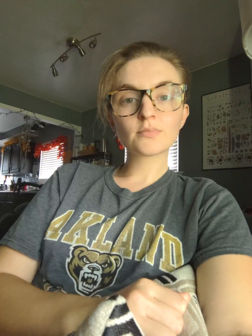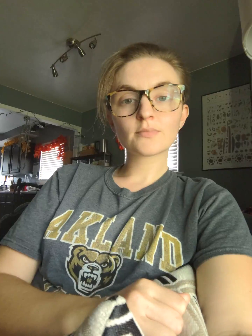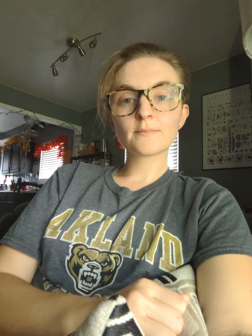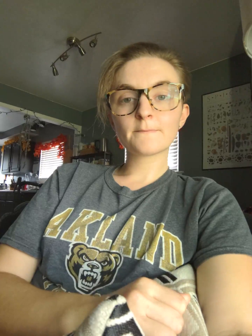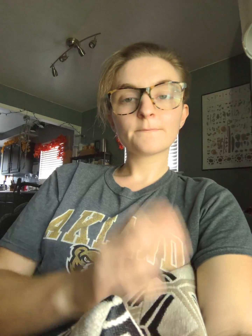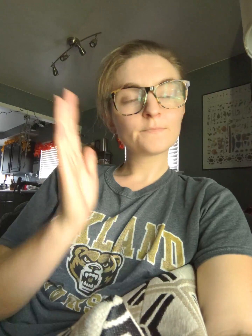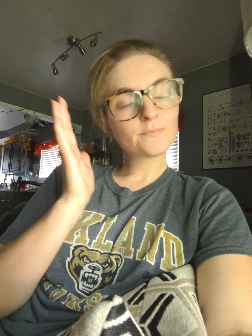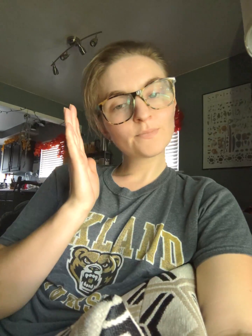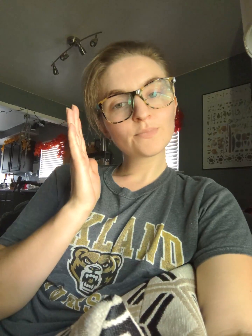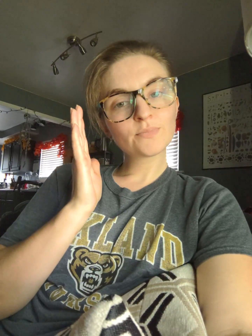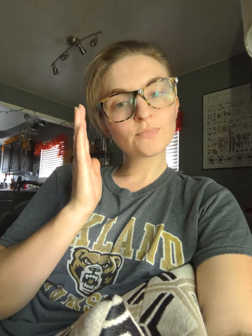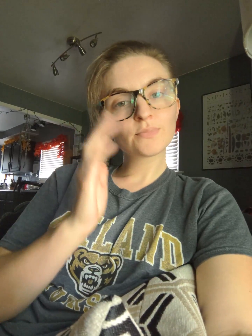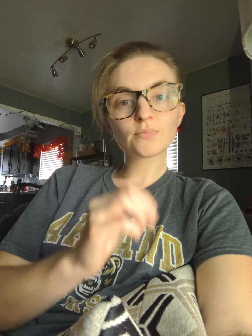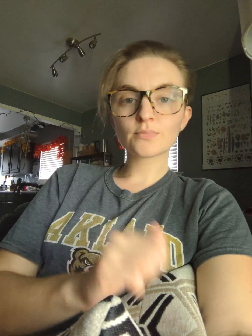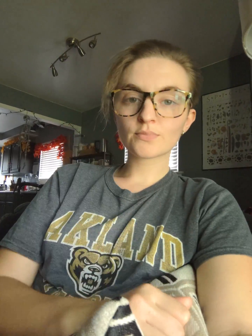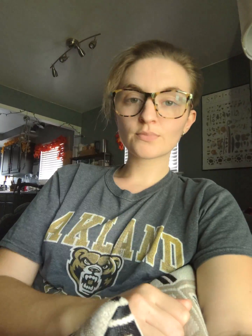pillow